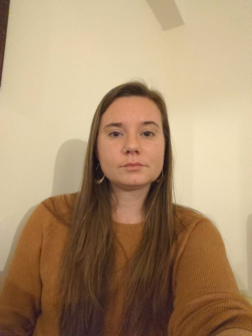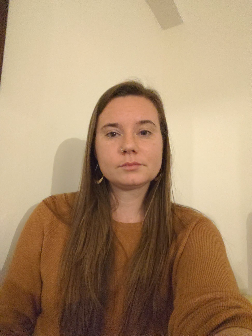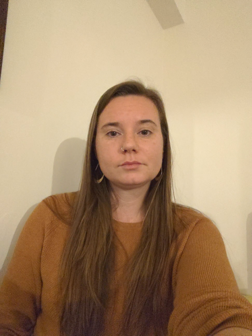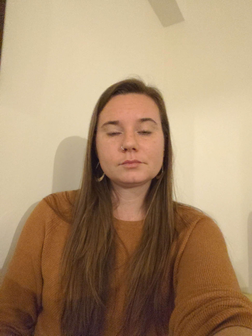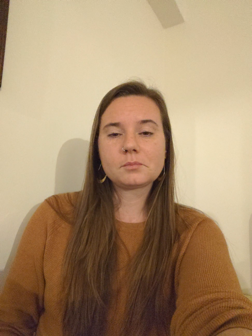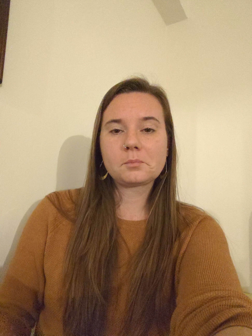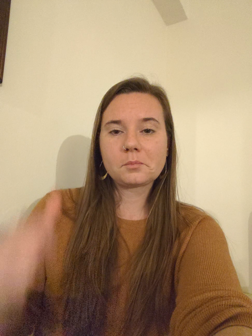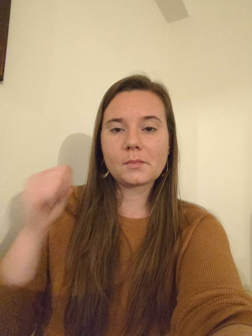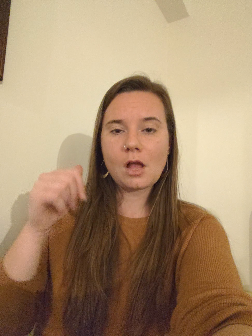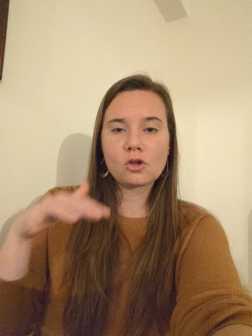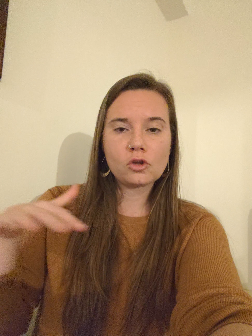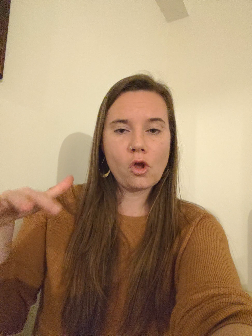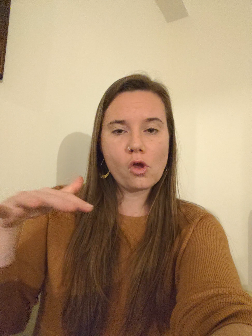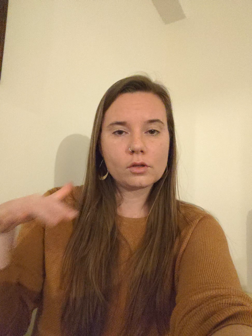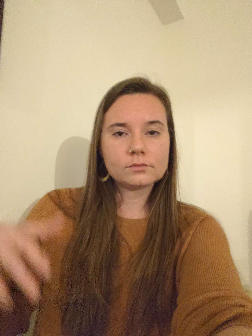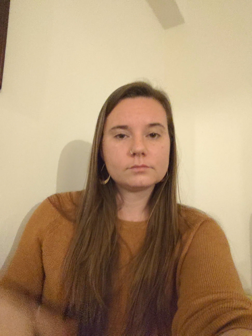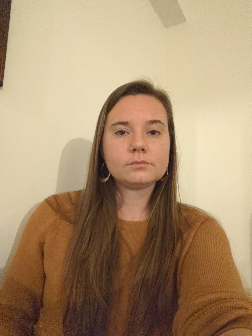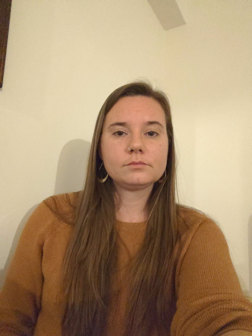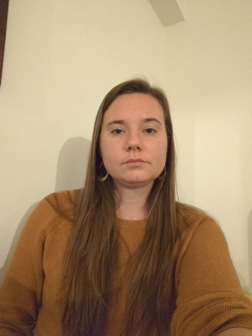backyard